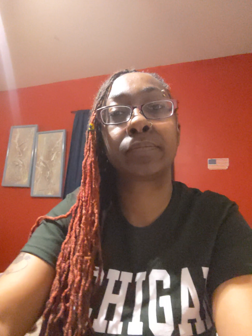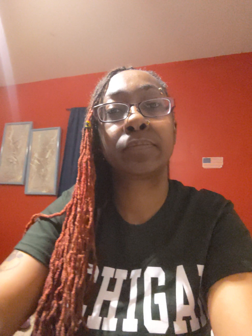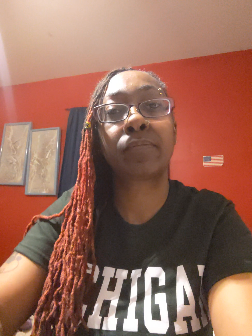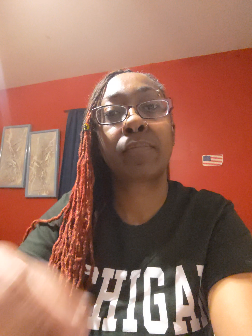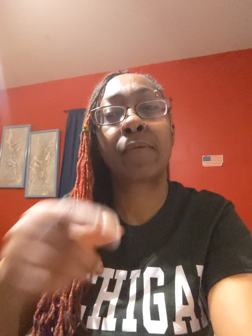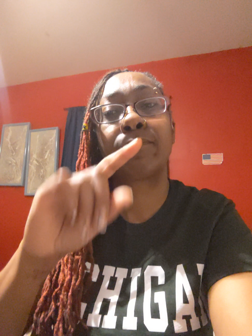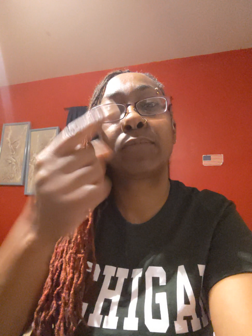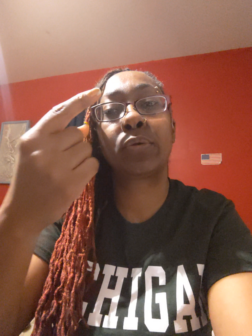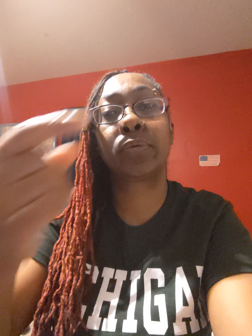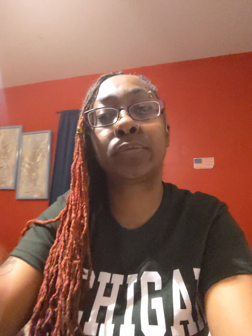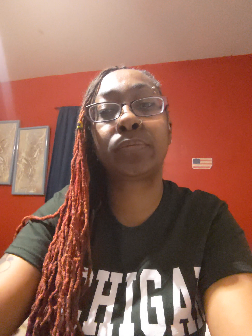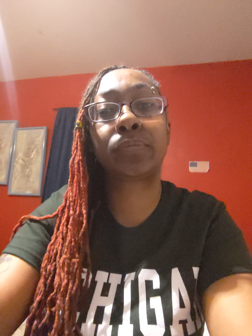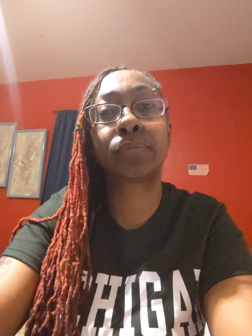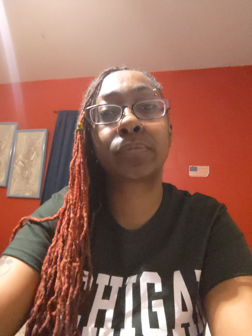first